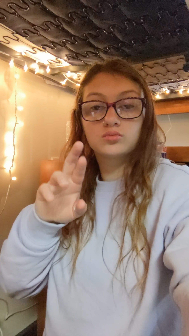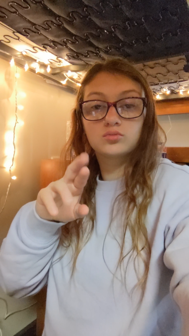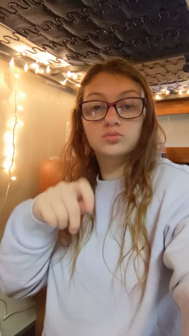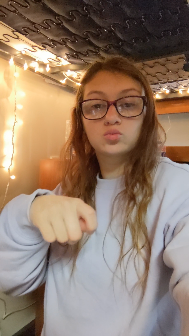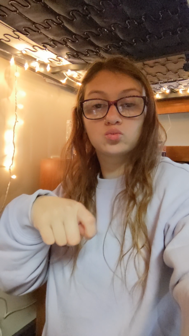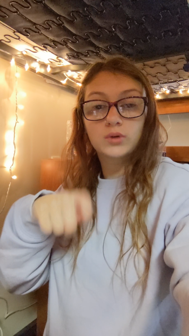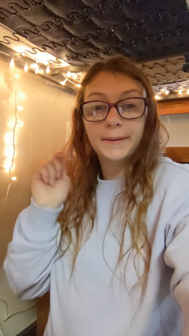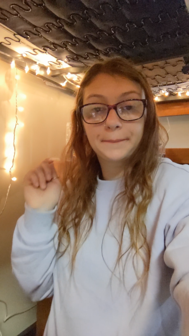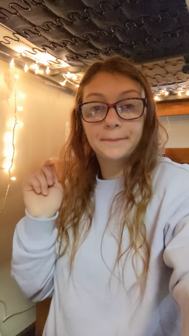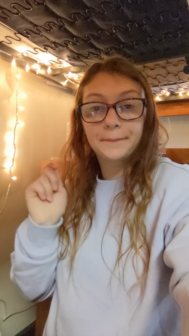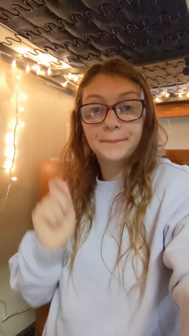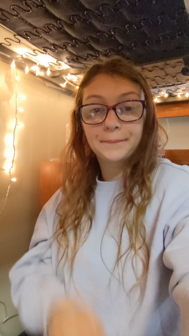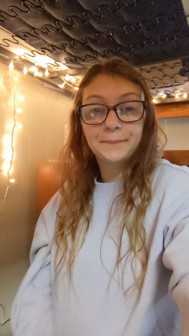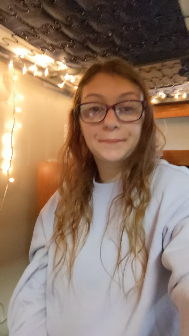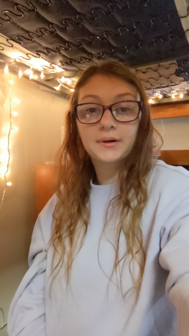rip